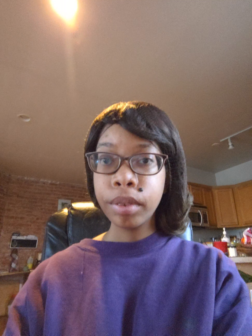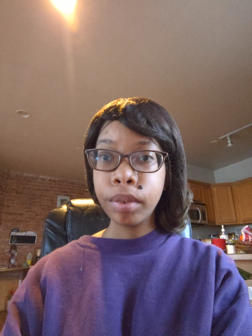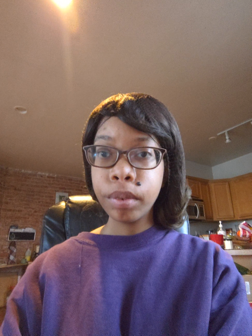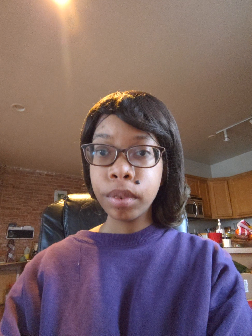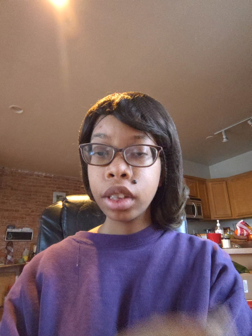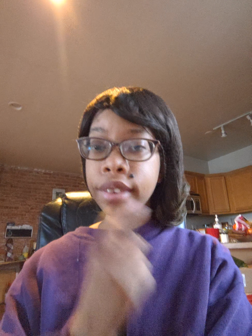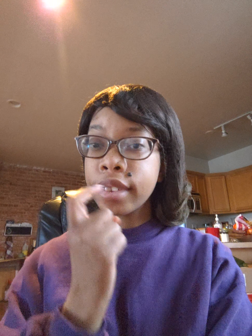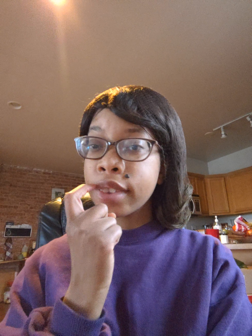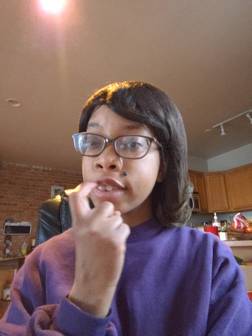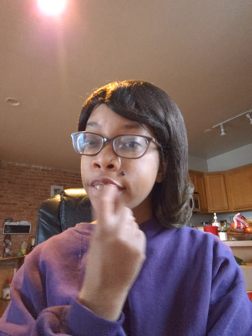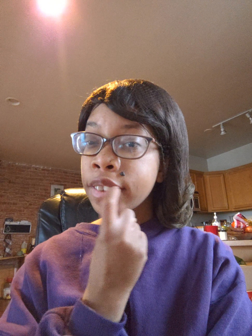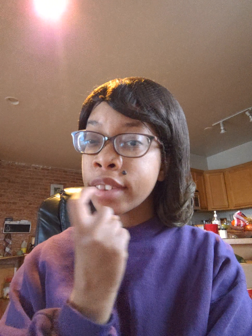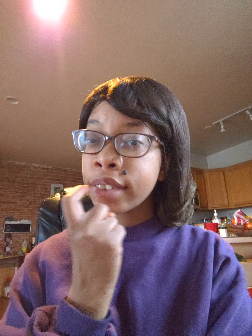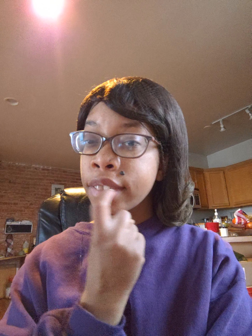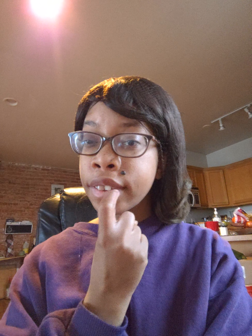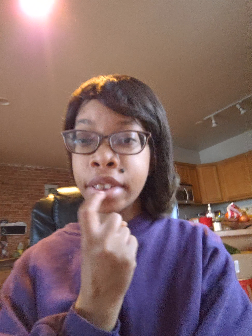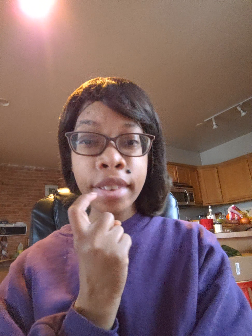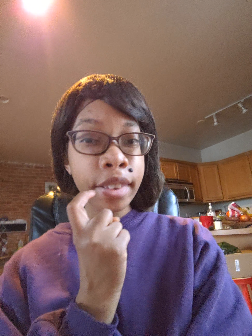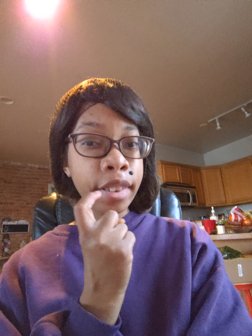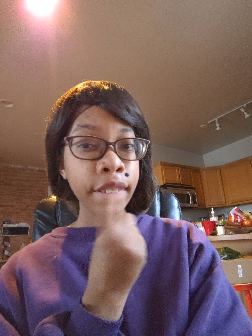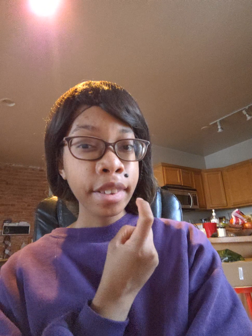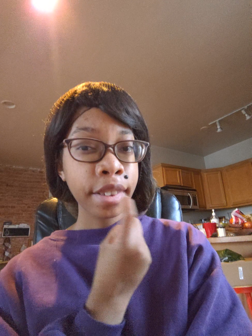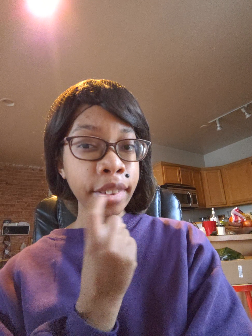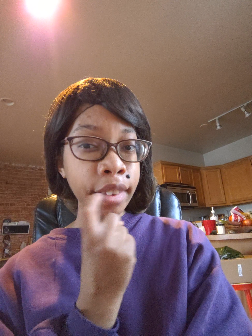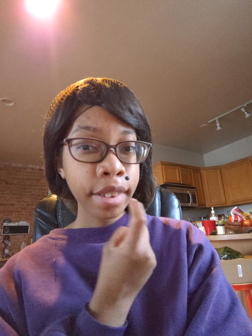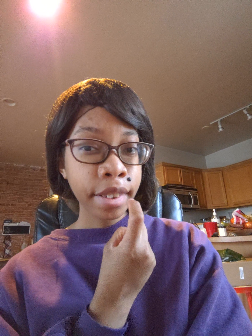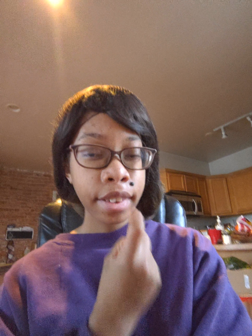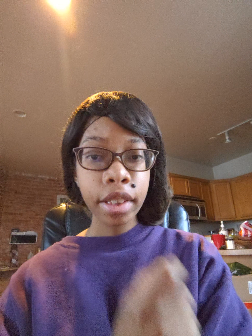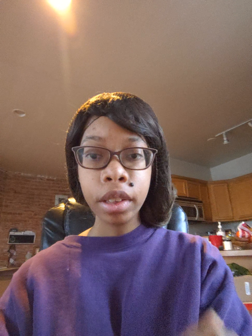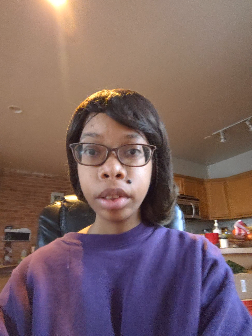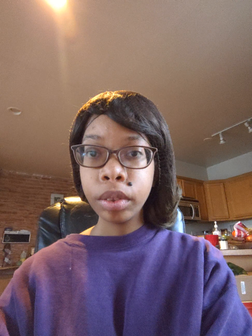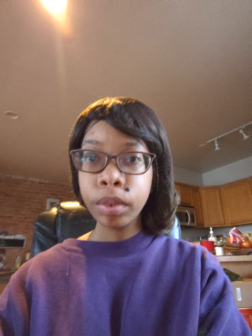tooth